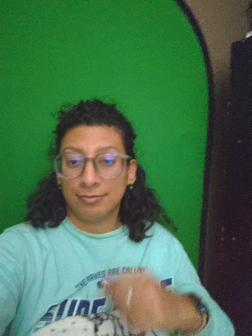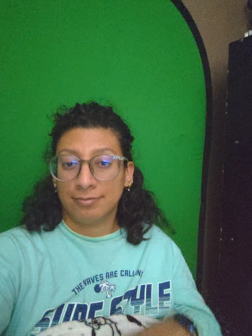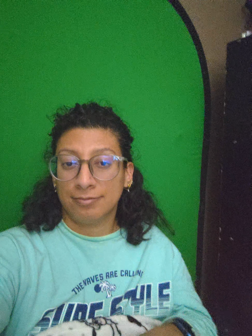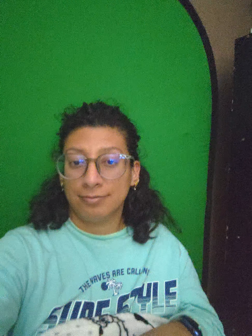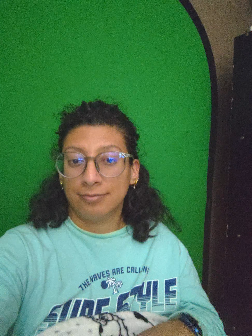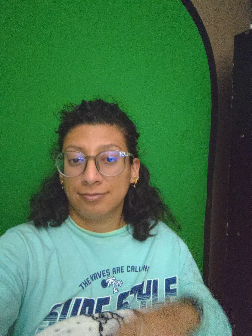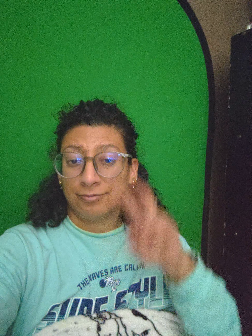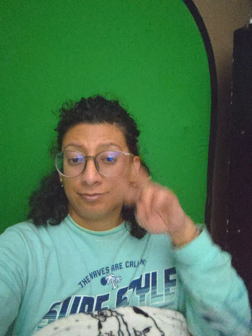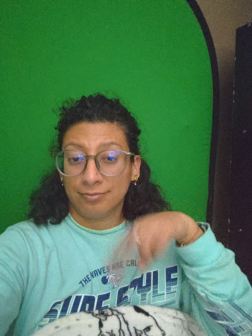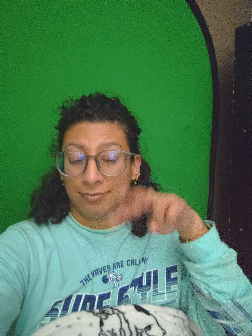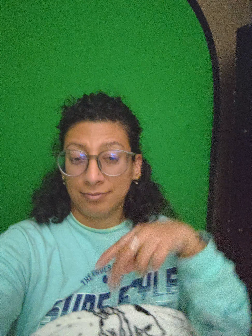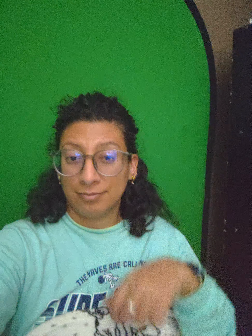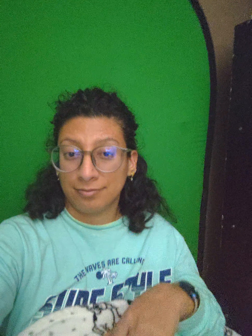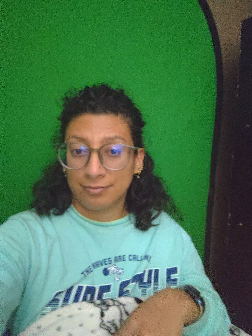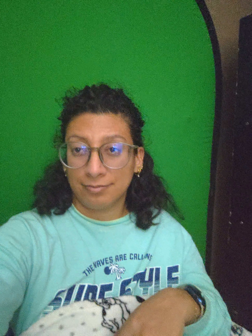read